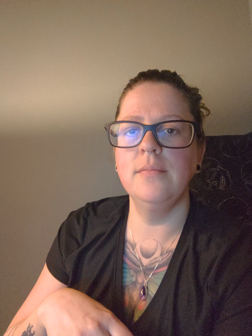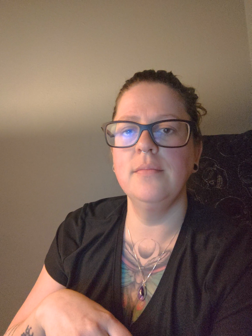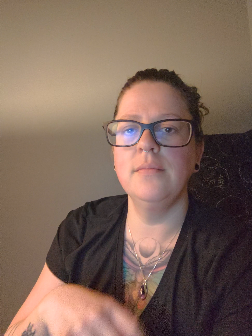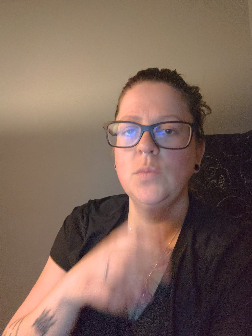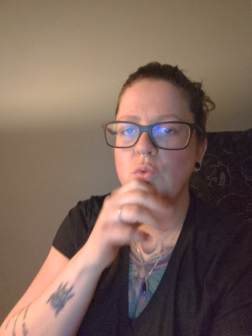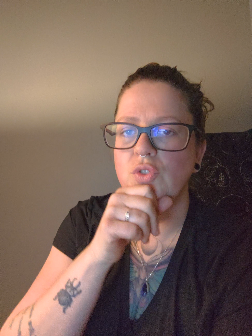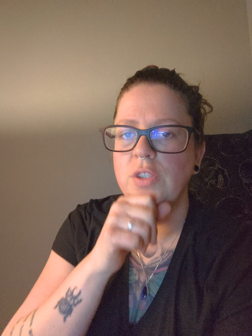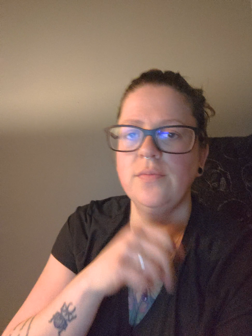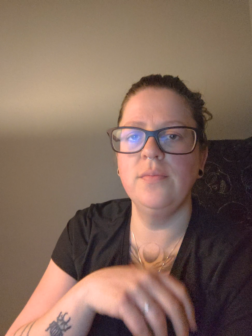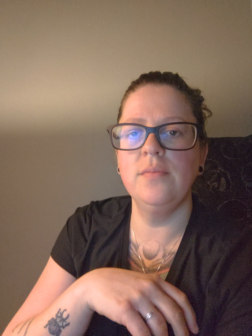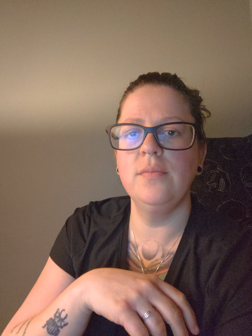orange